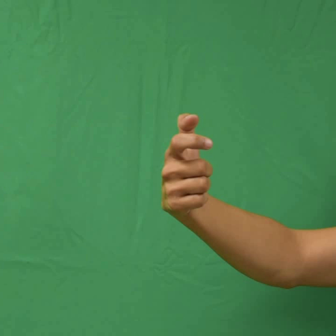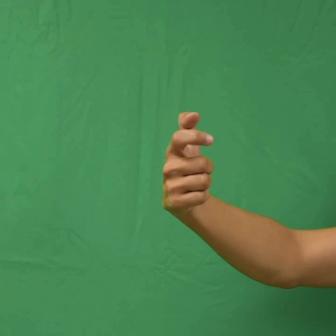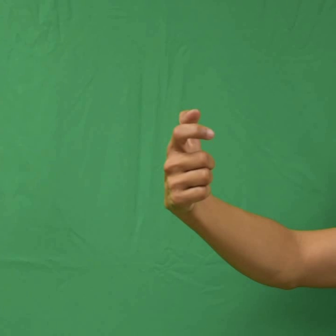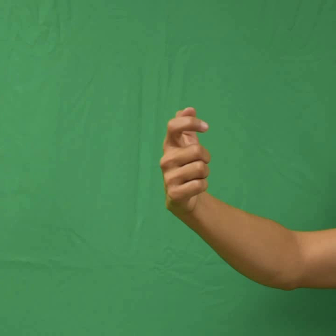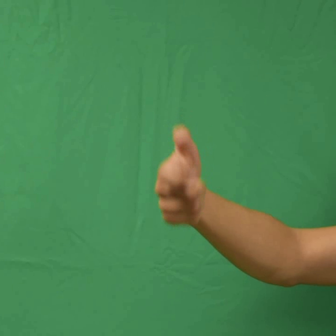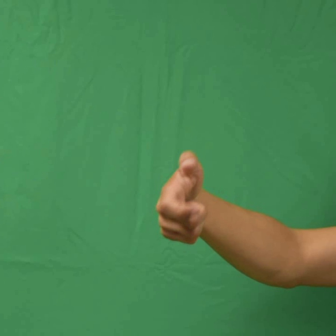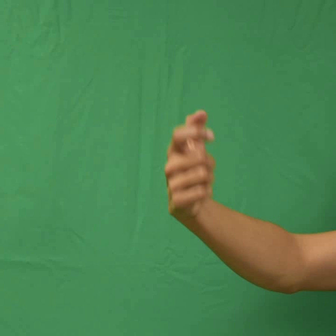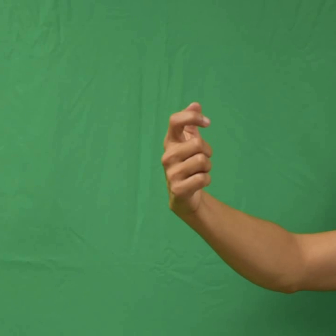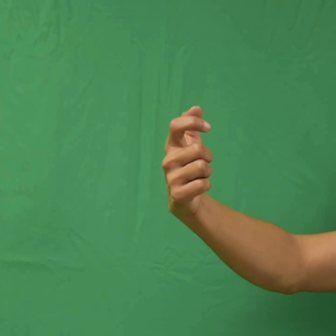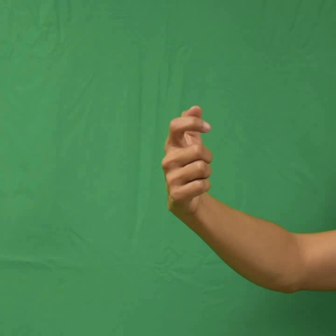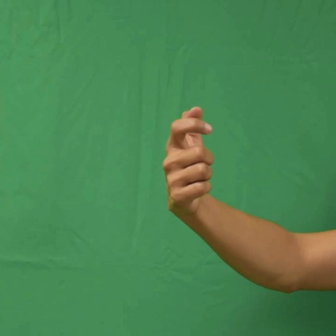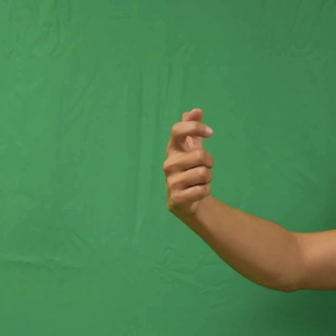Q